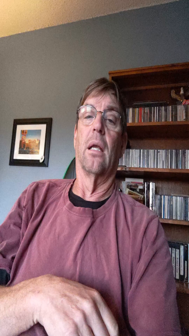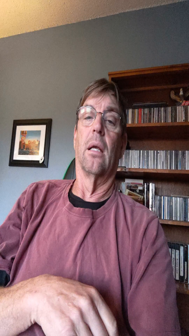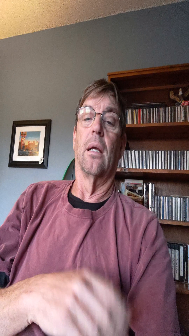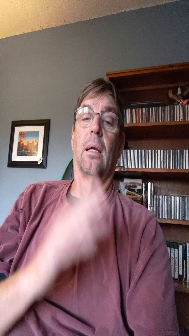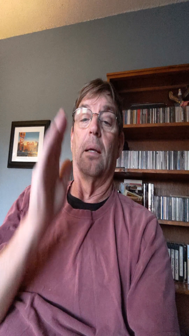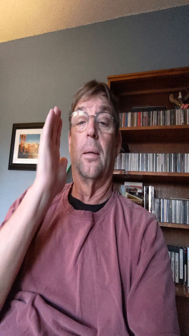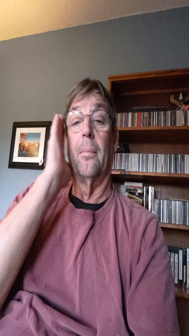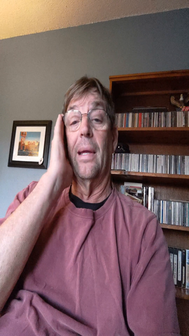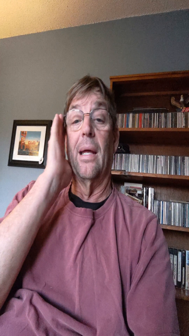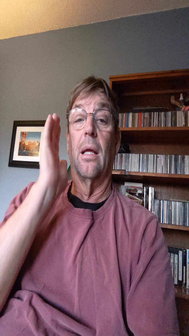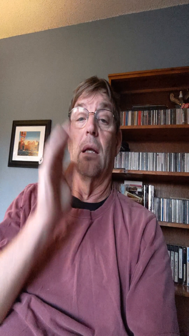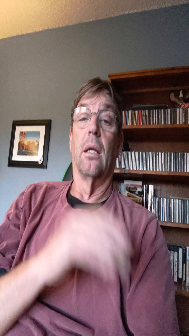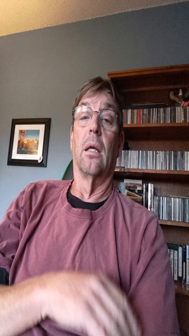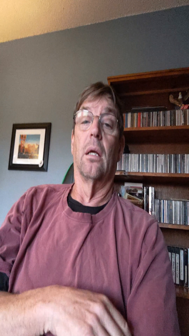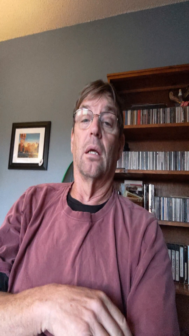bed